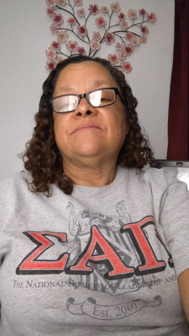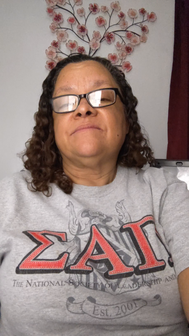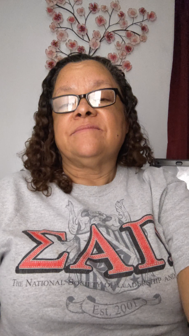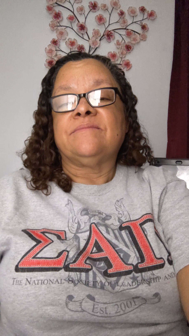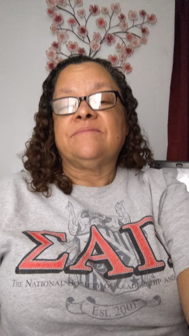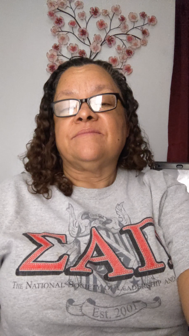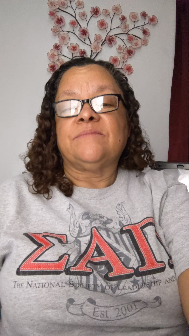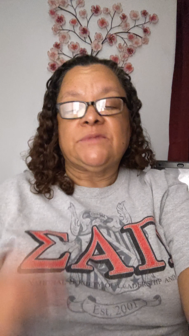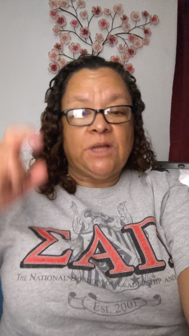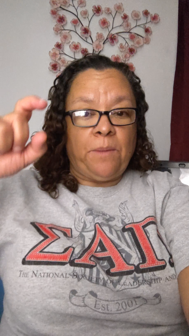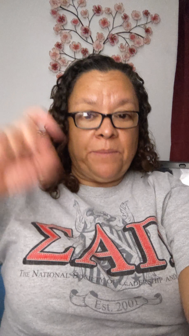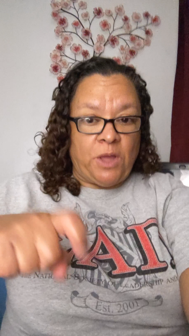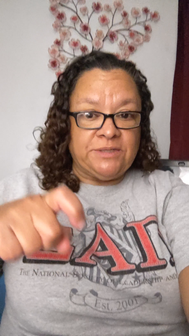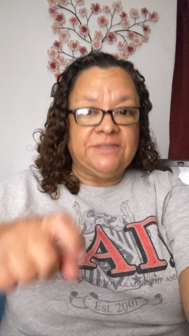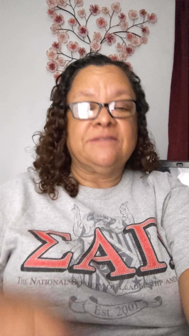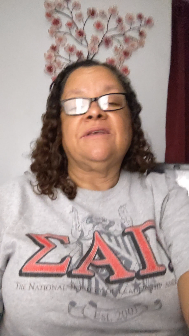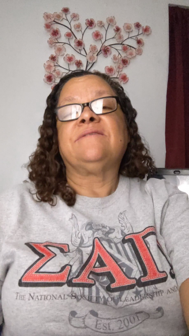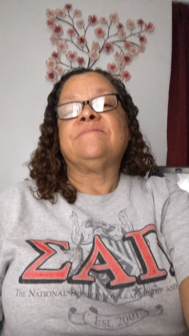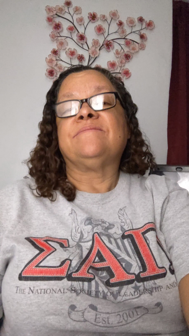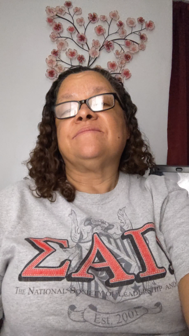must